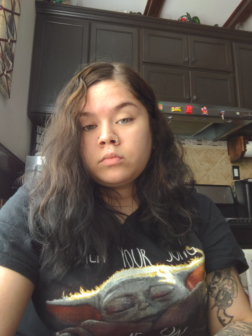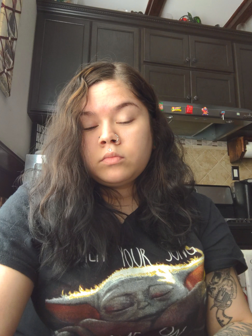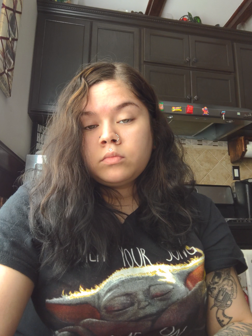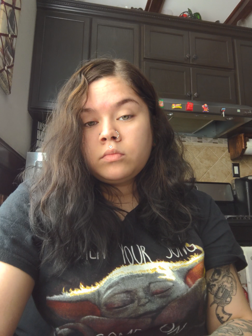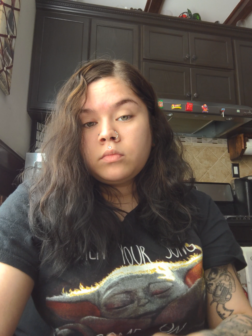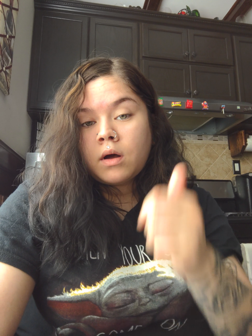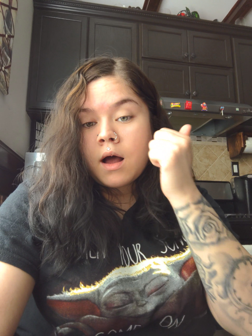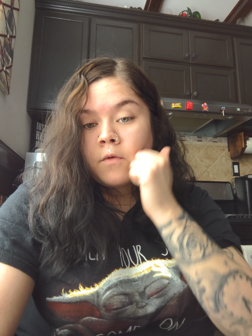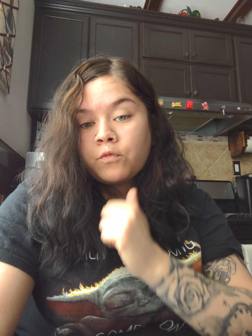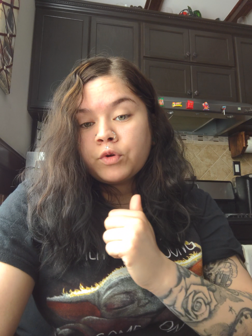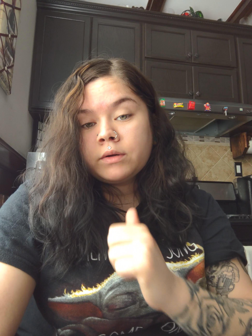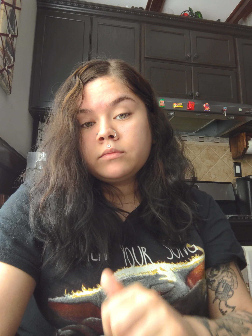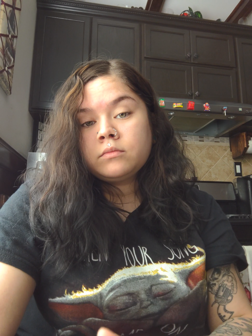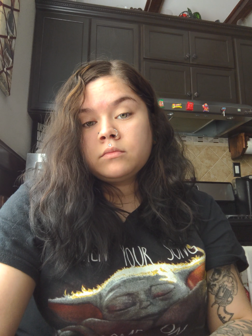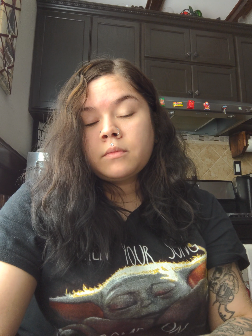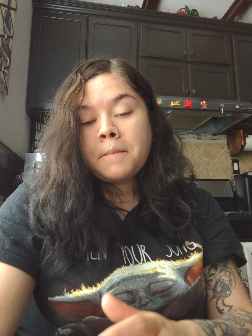every